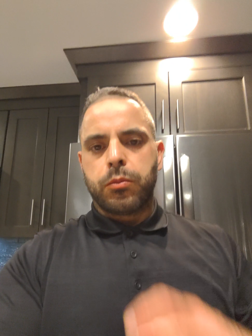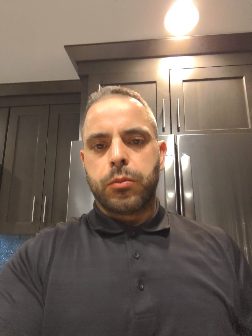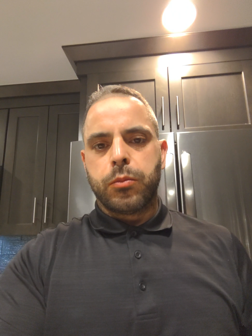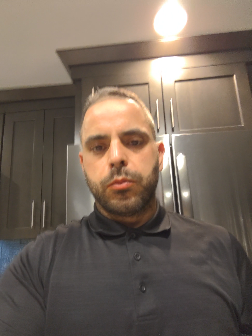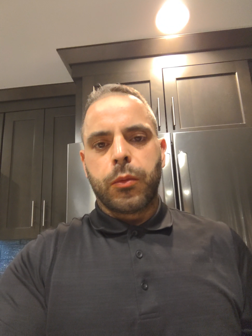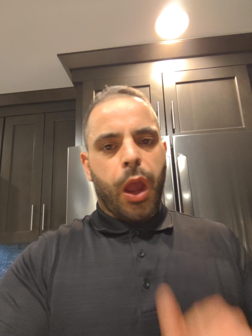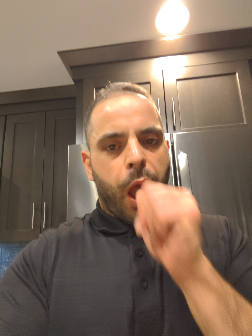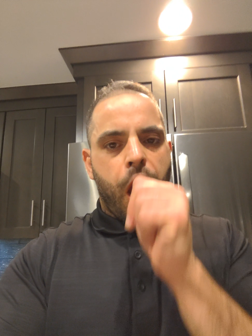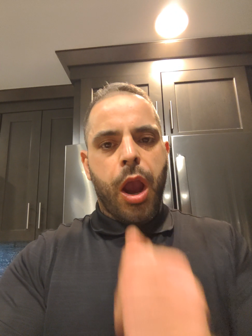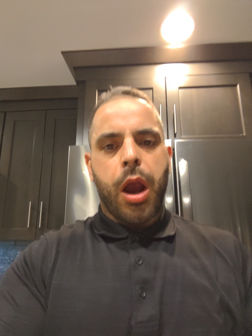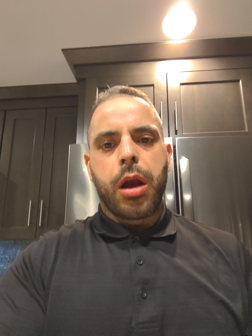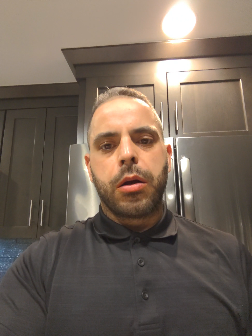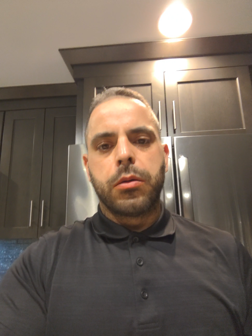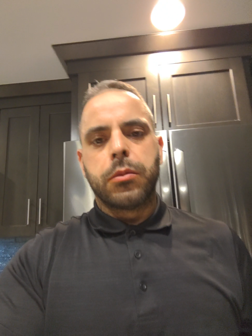nuts